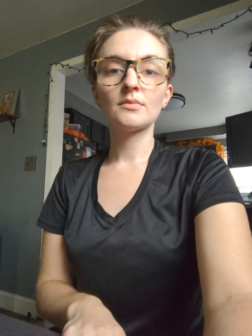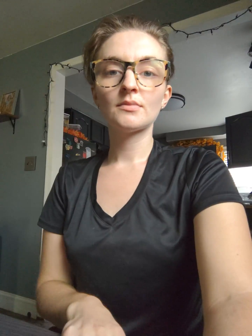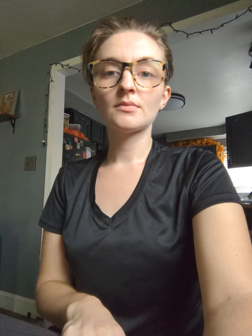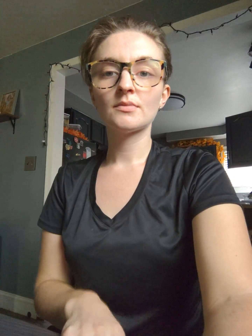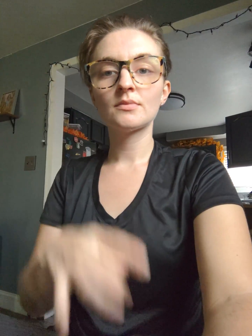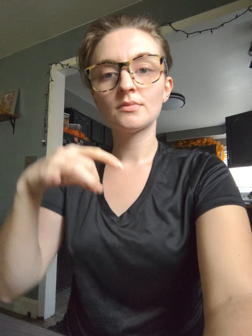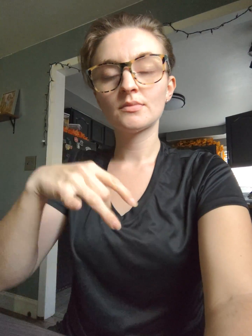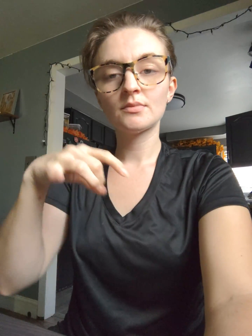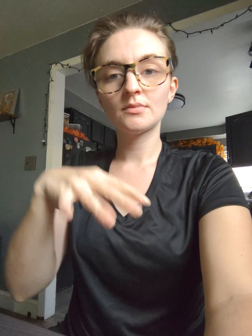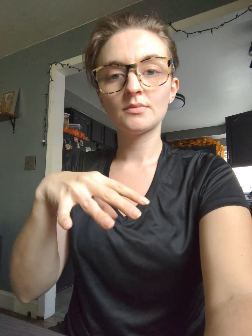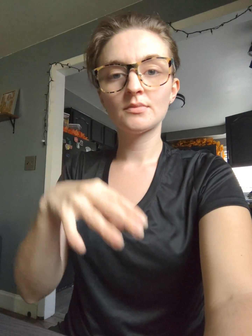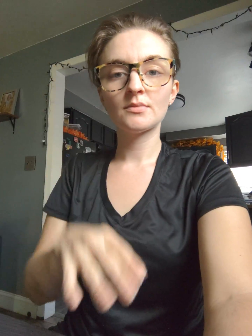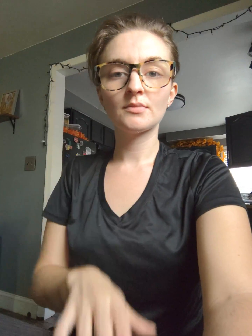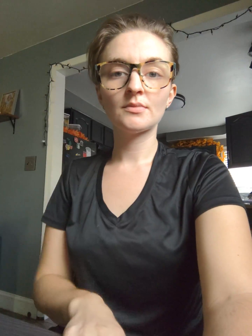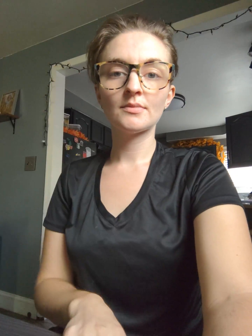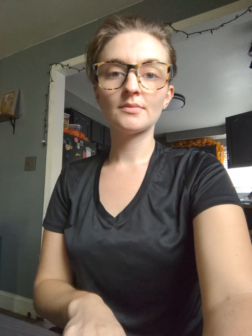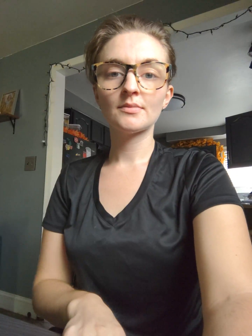pumpkin